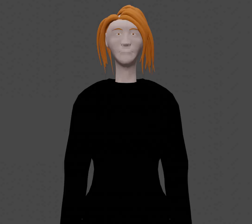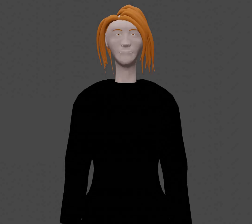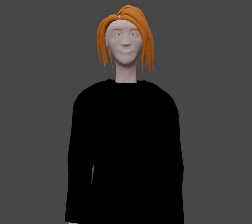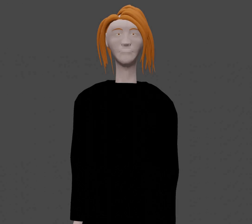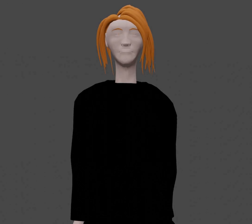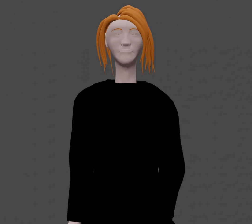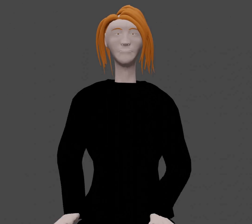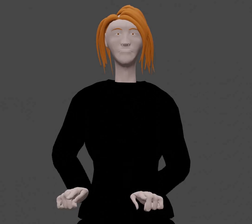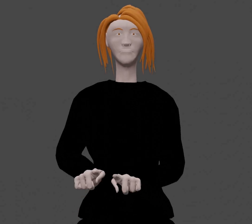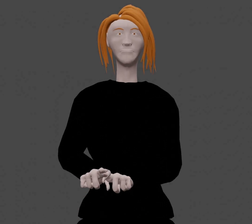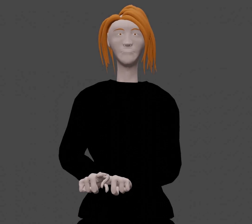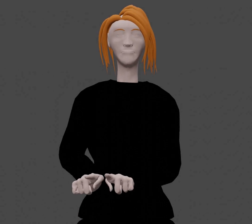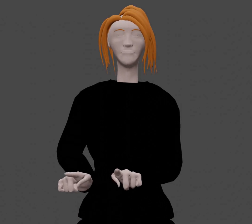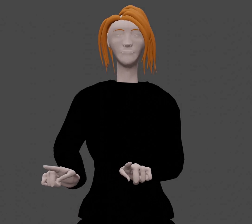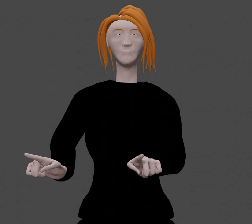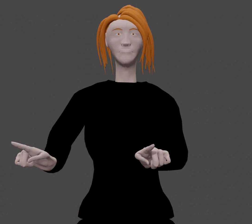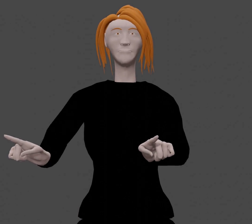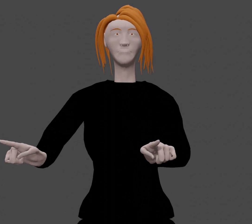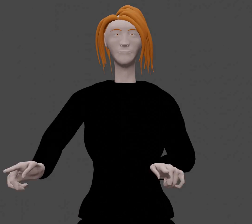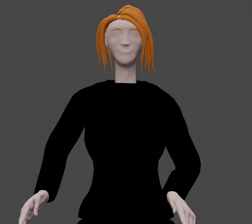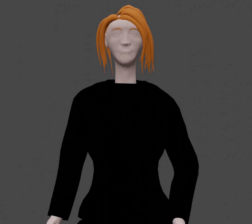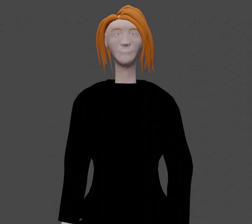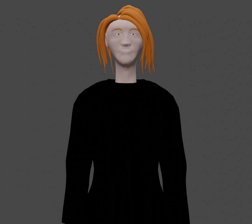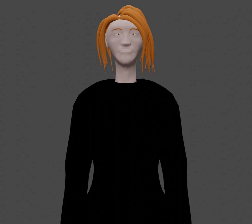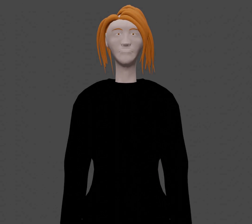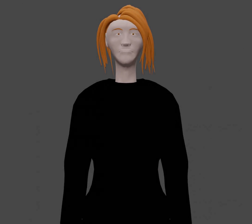Astray